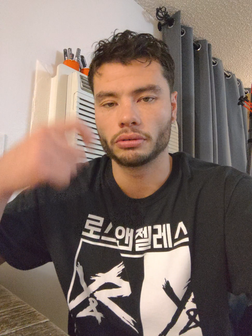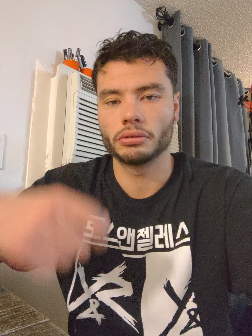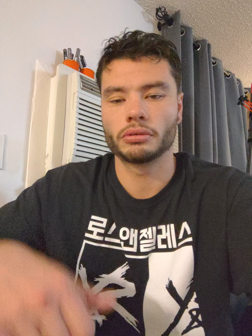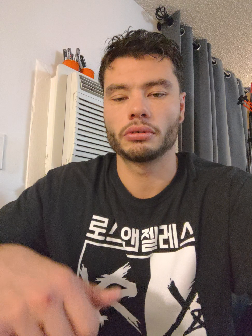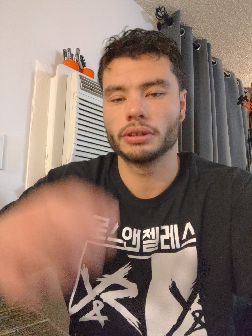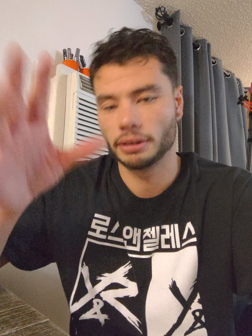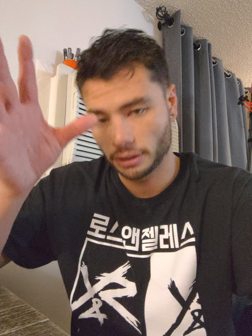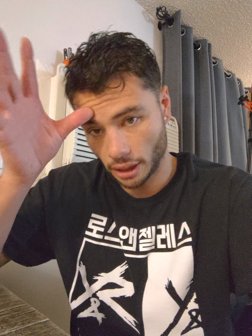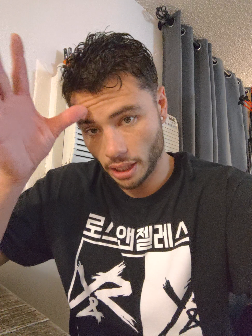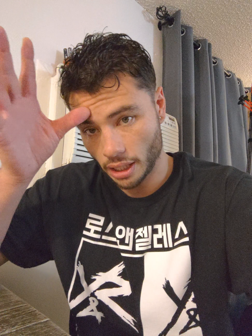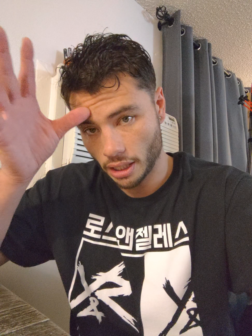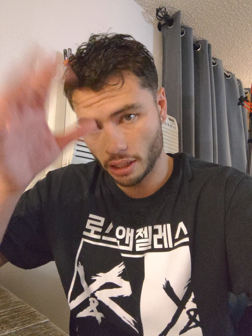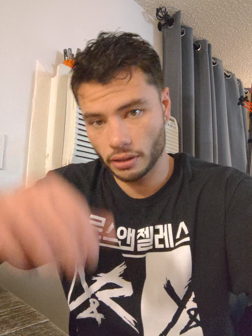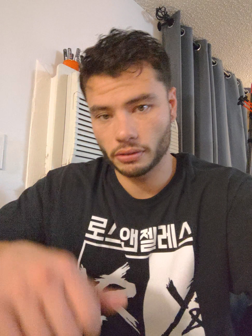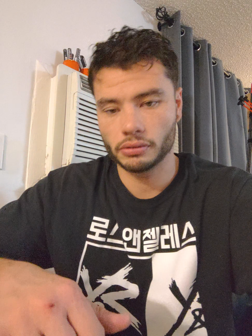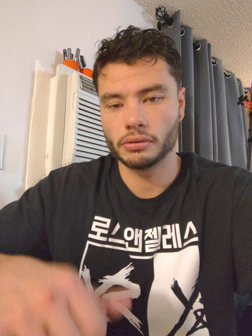dad